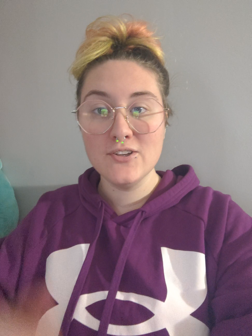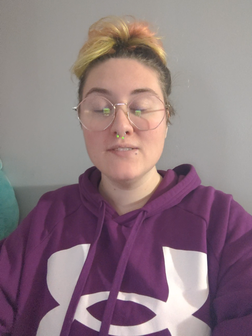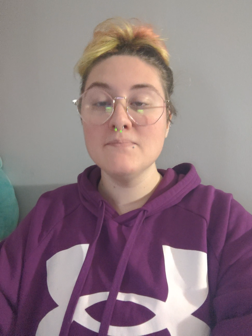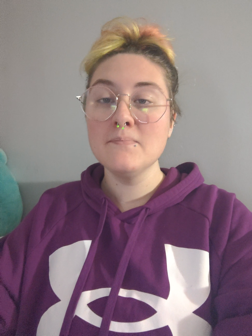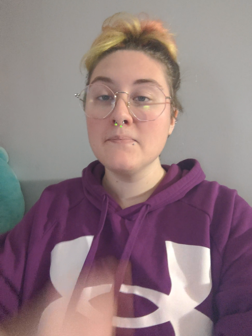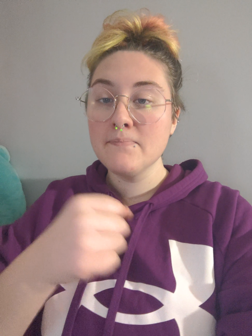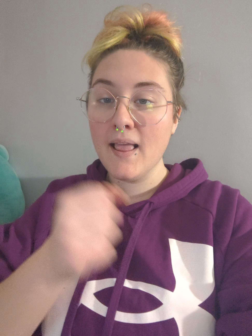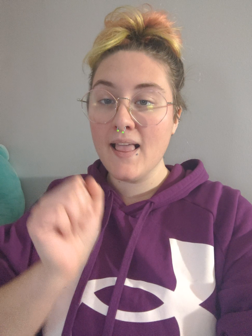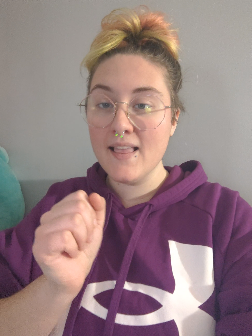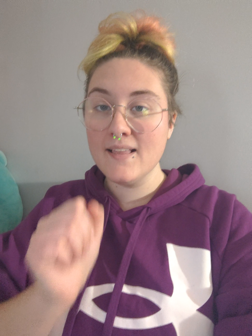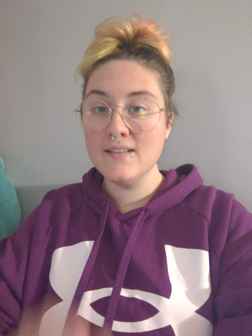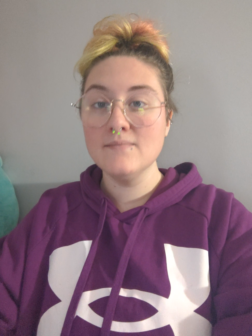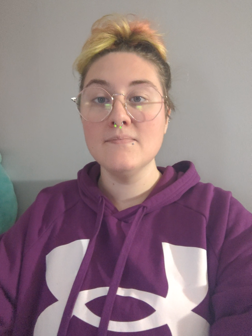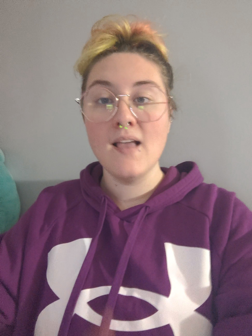make